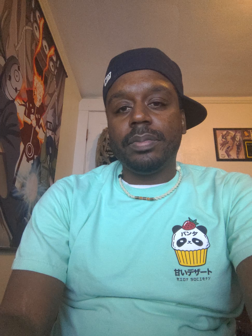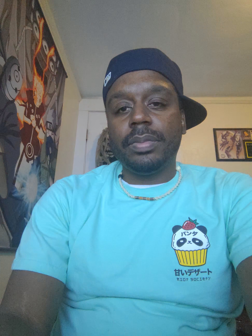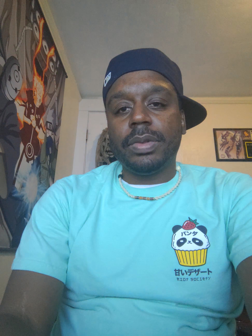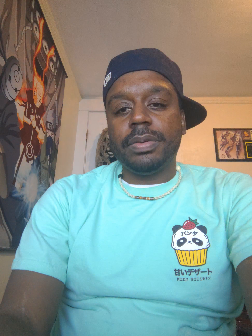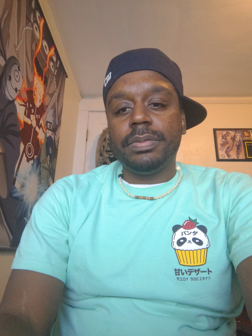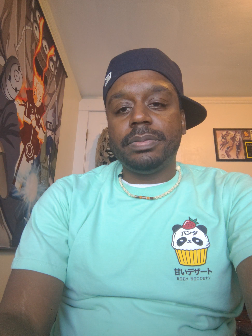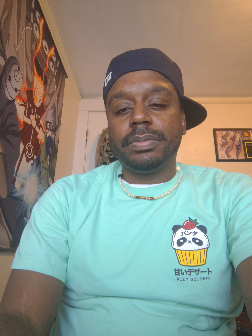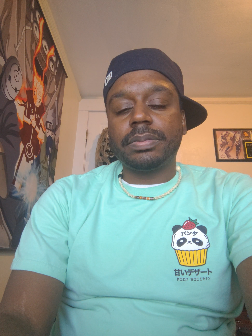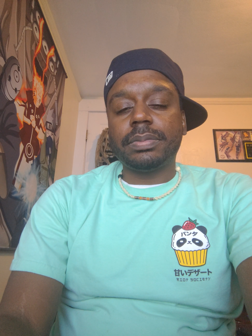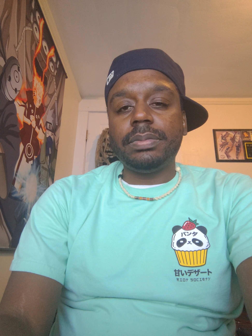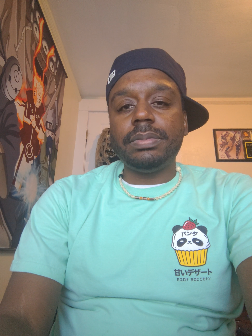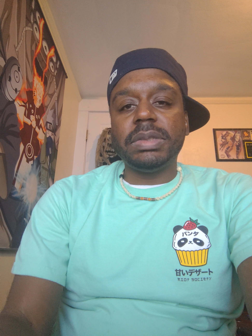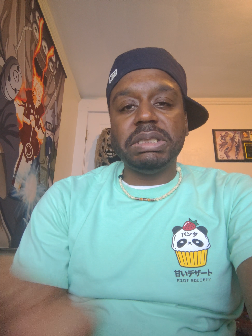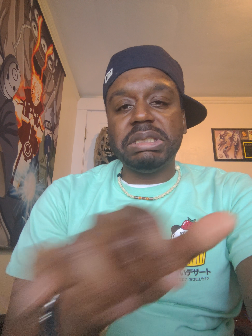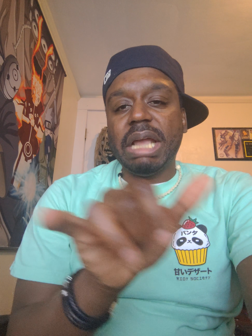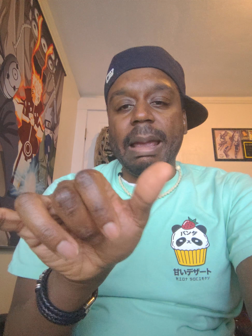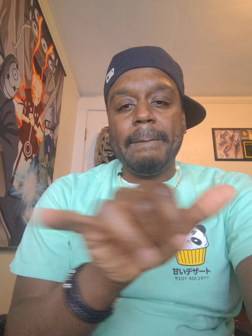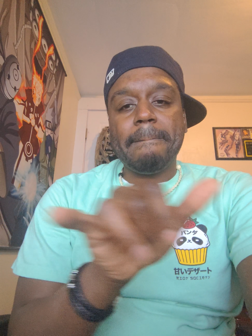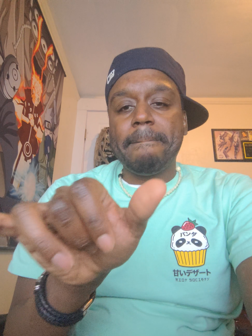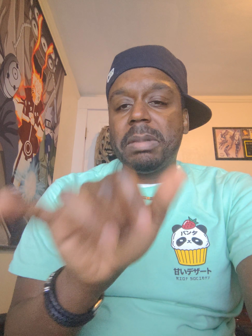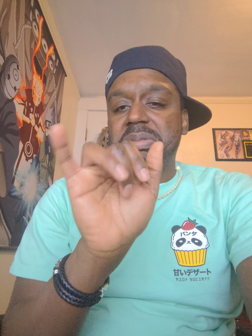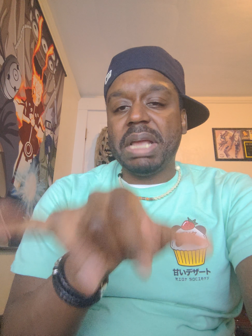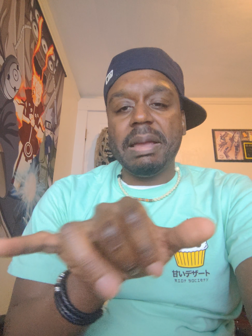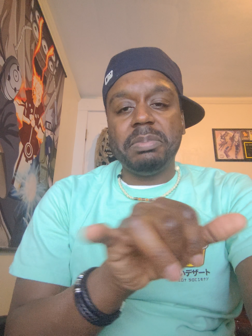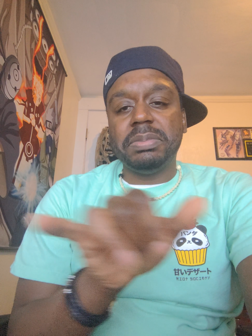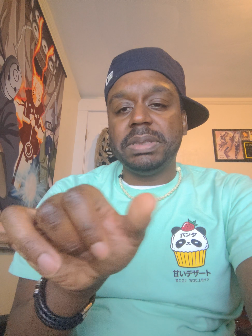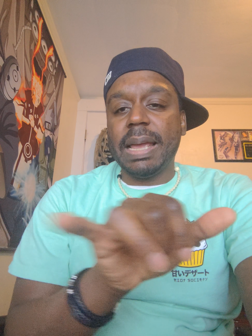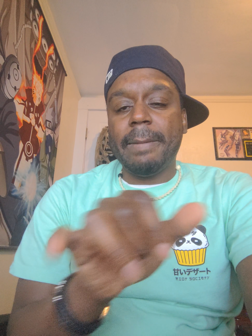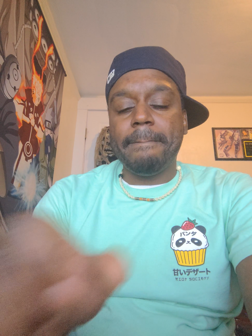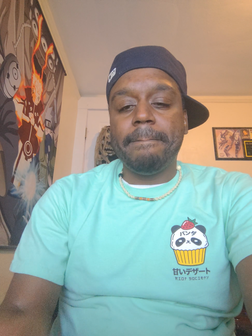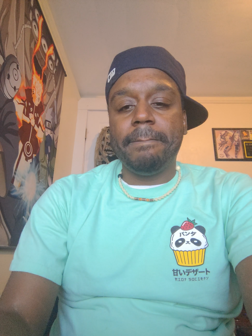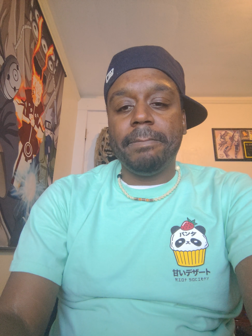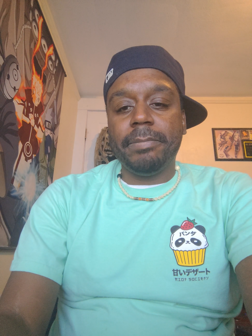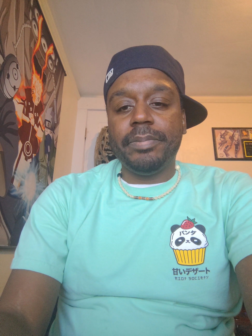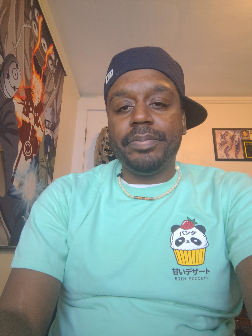same